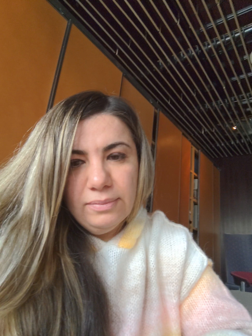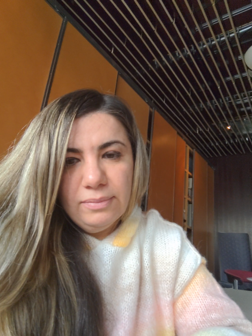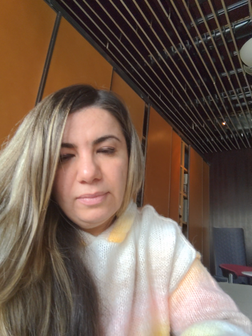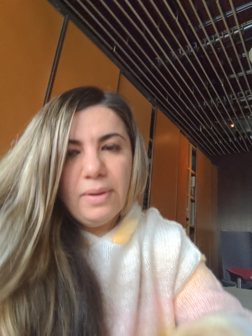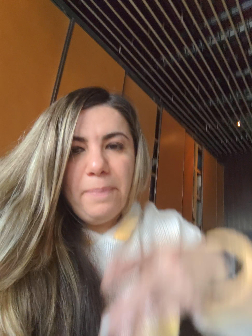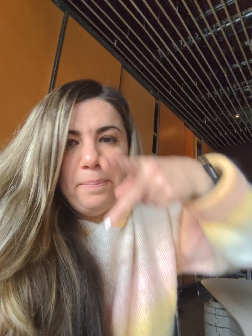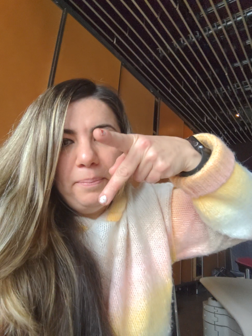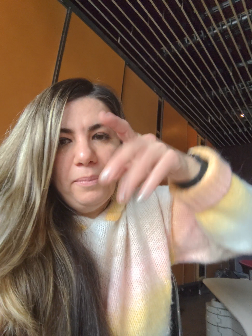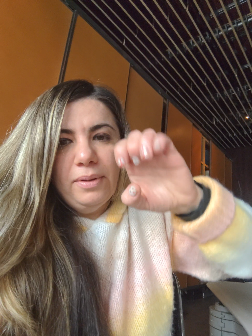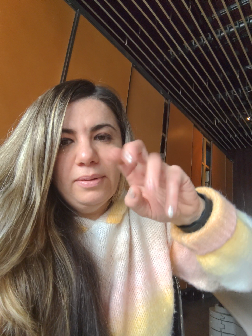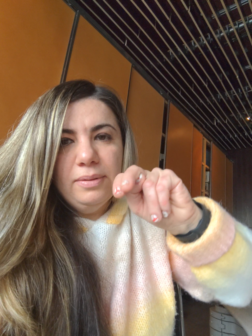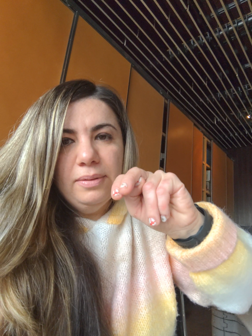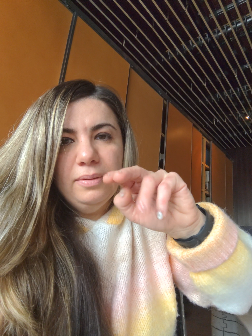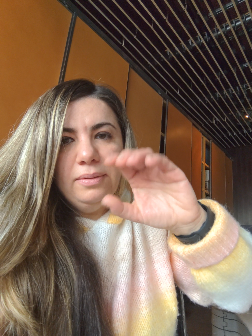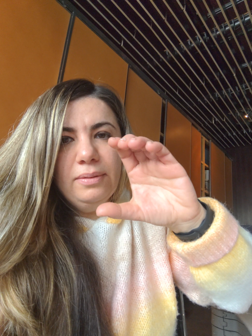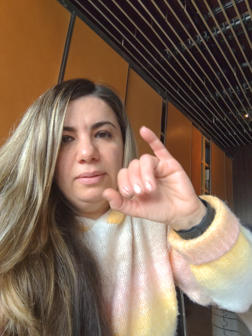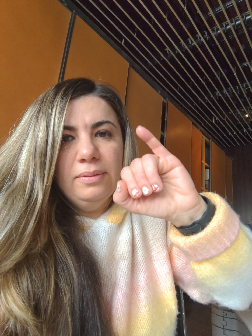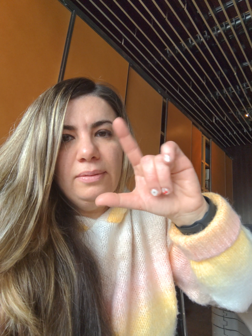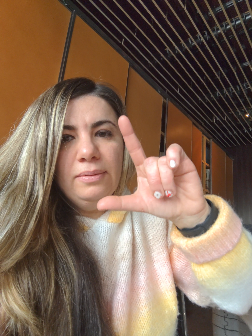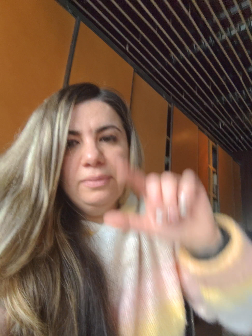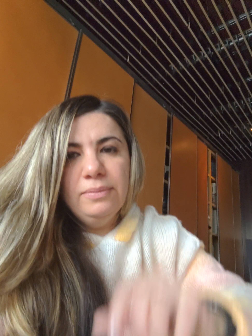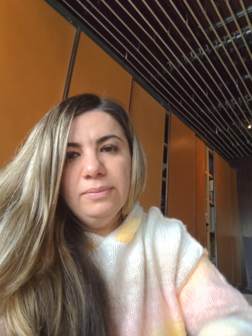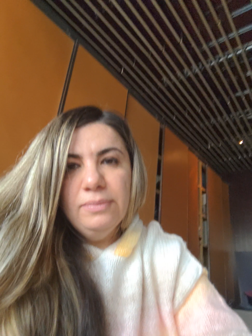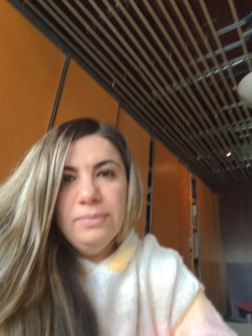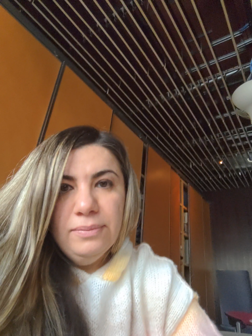pencil